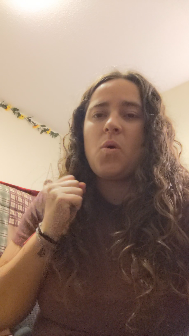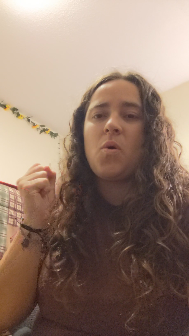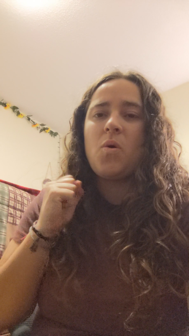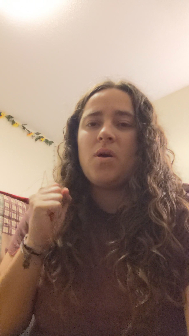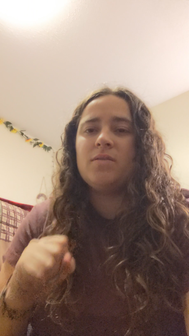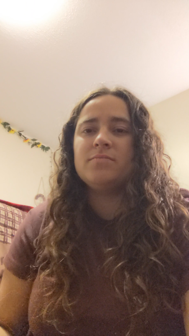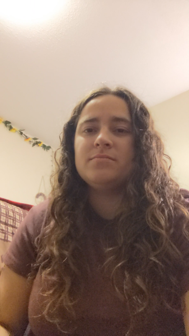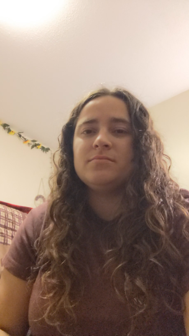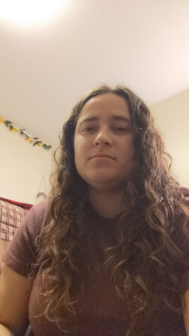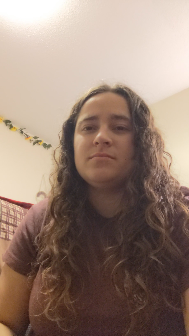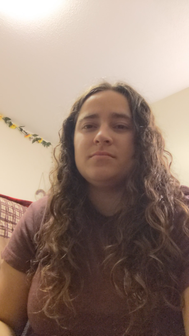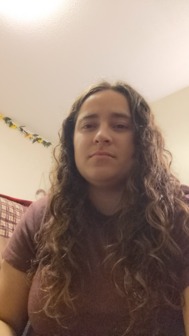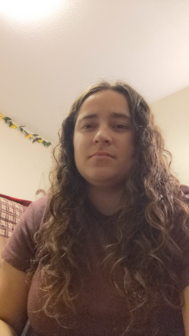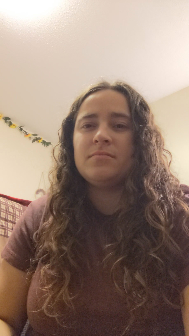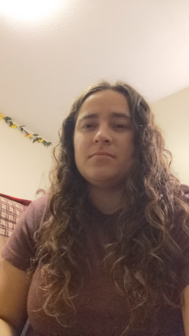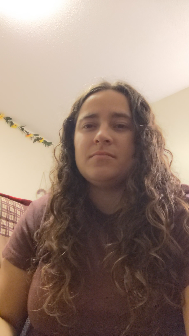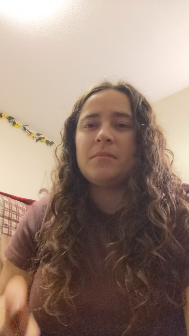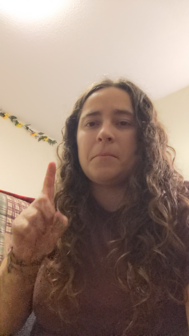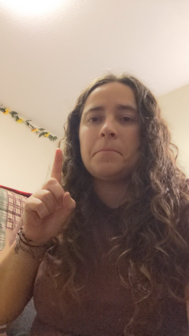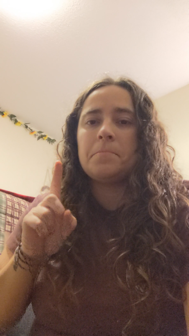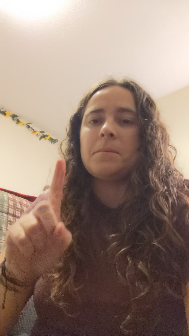bump